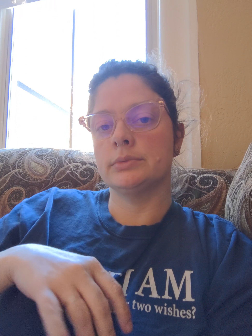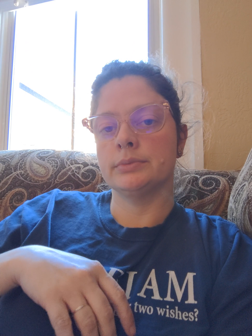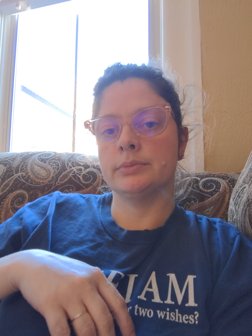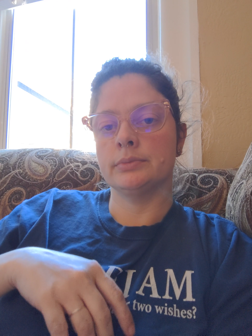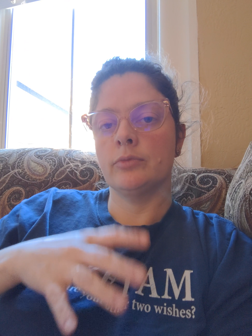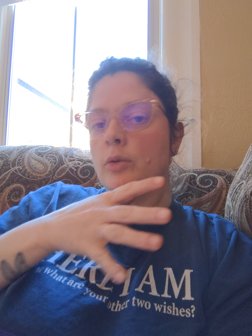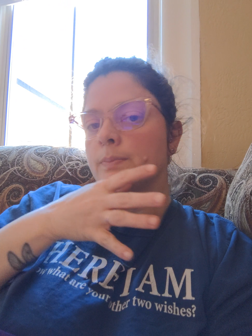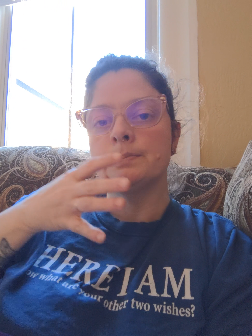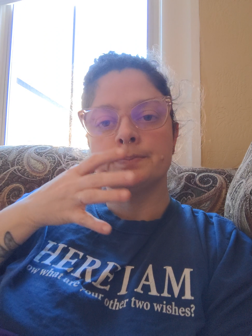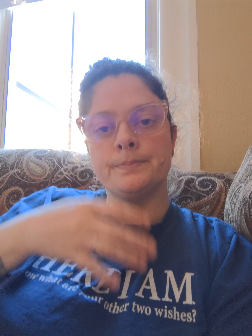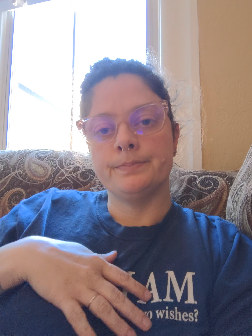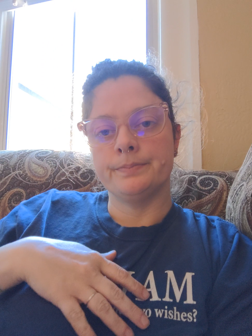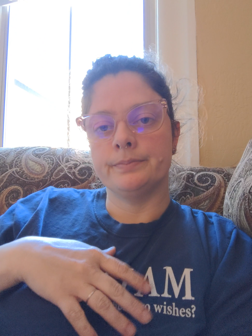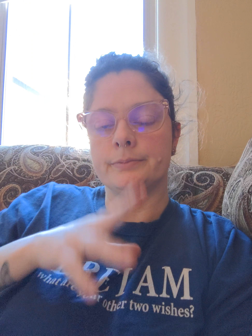farm